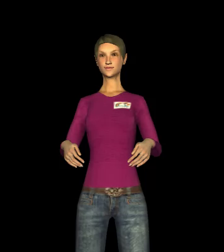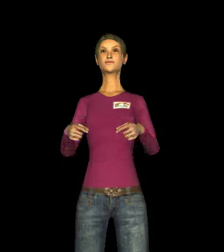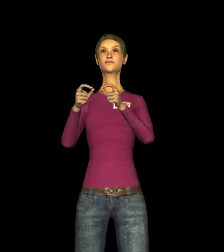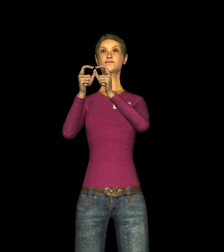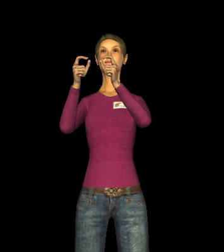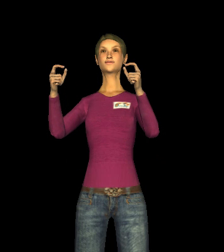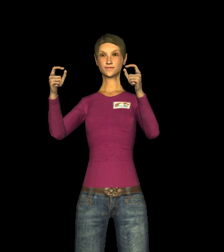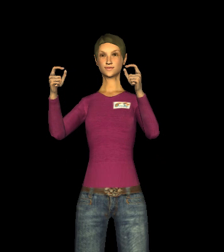شركة